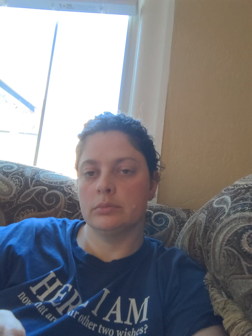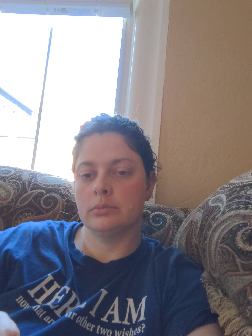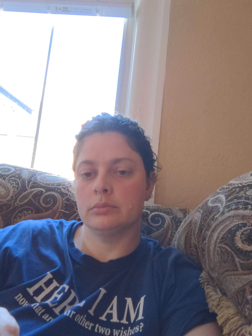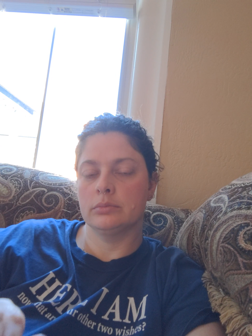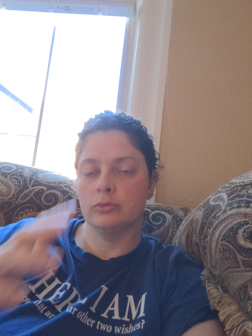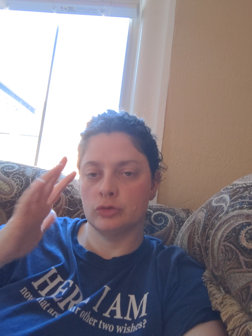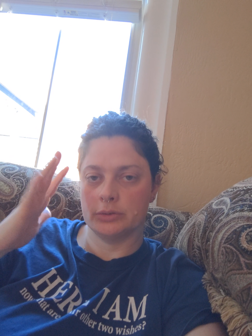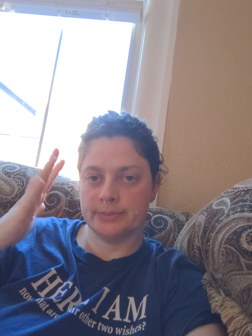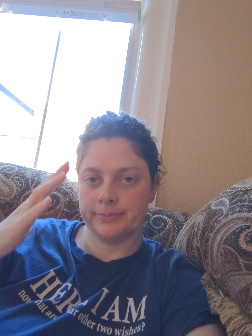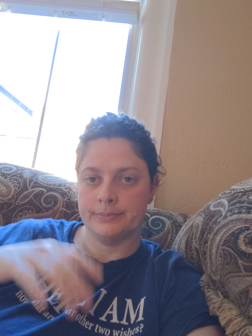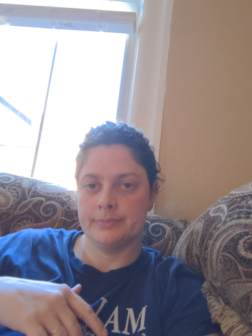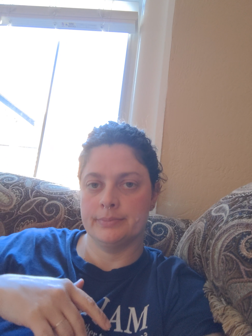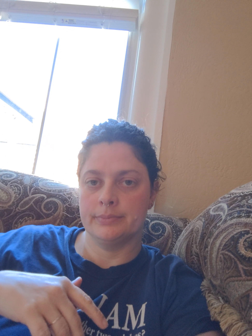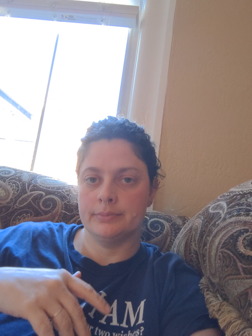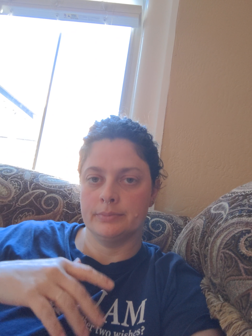tree